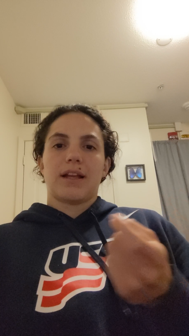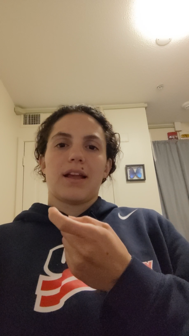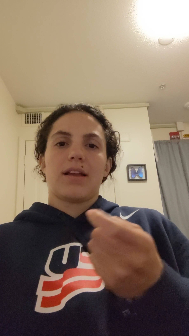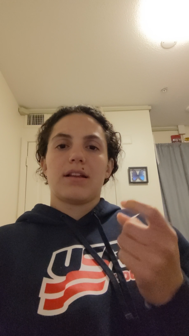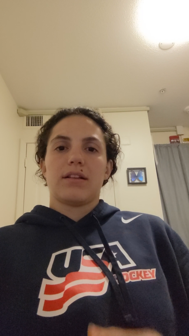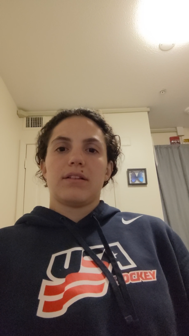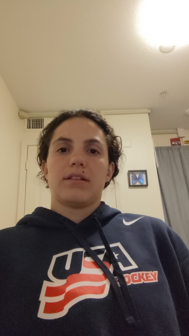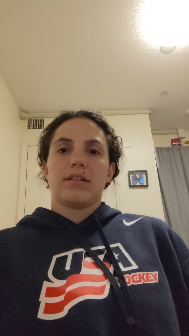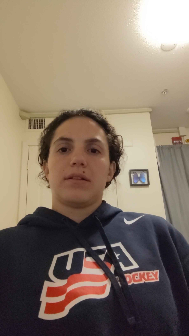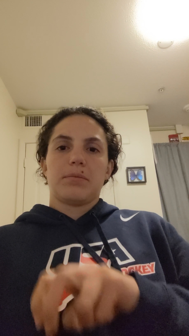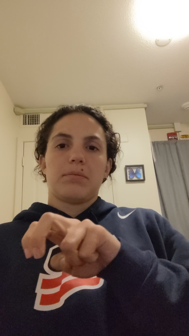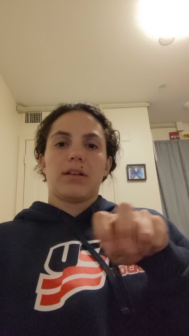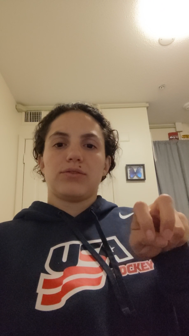bench